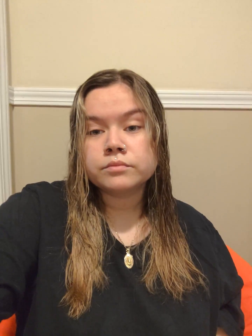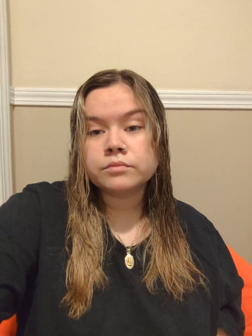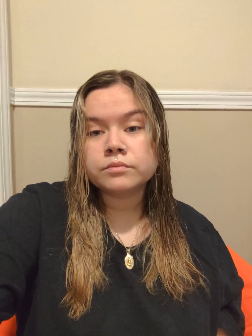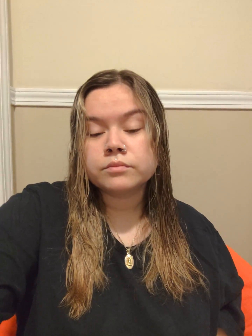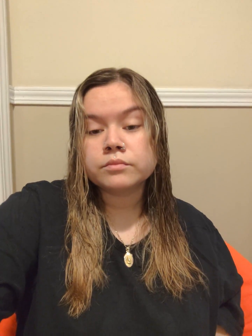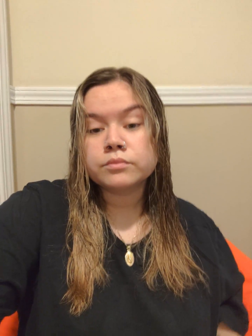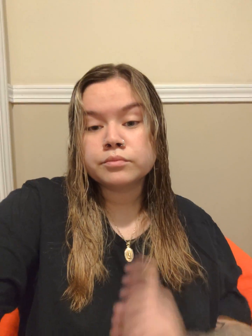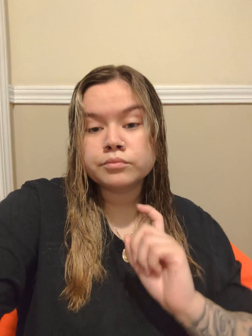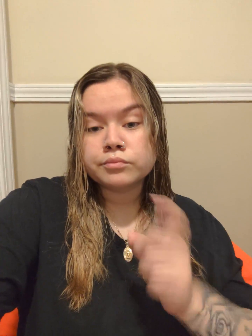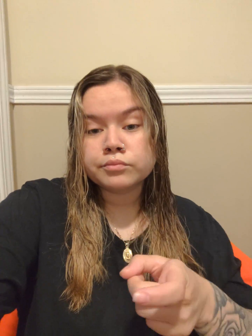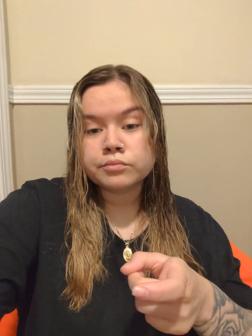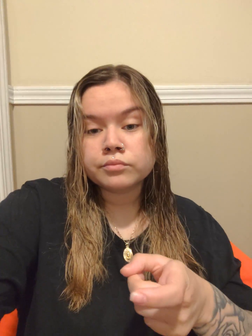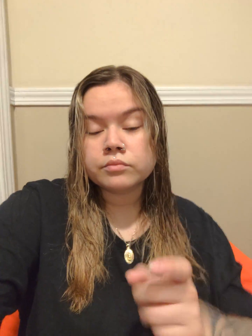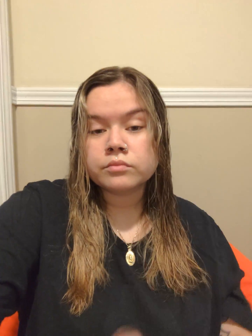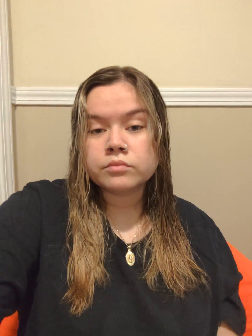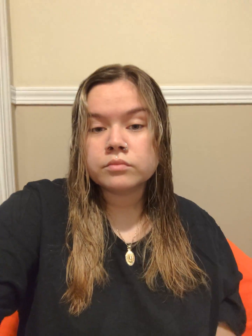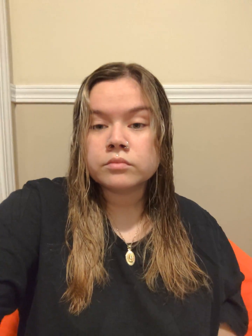present